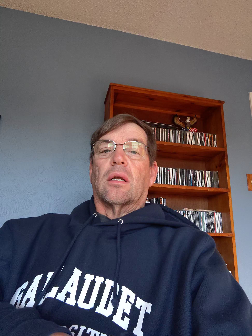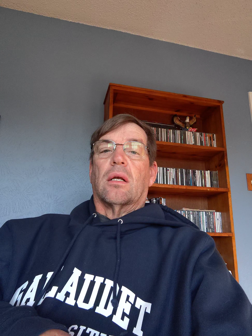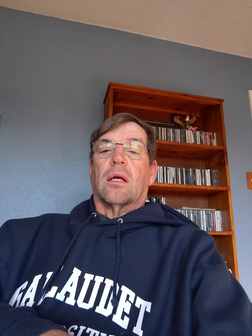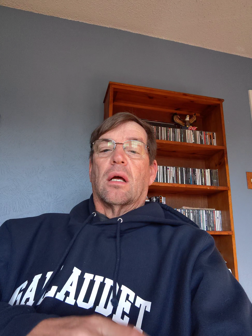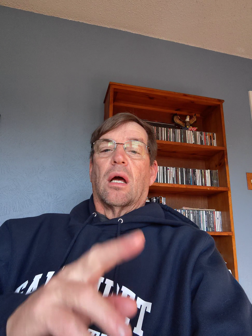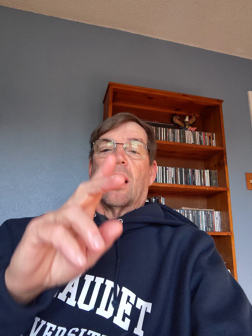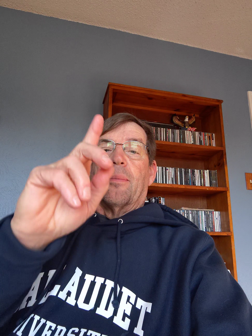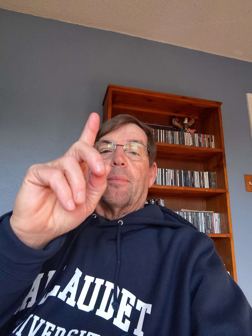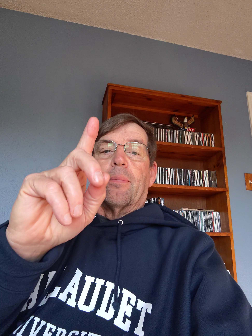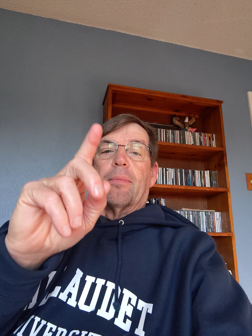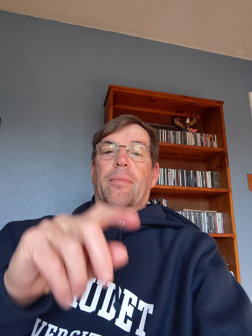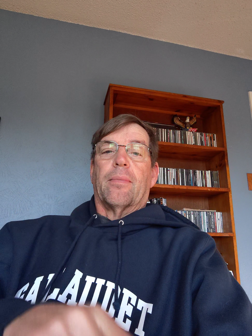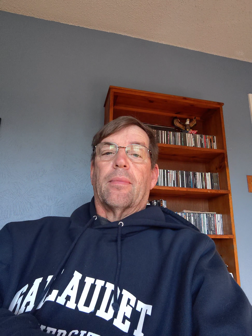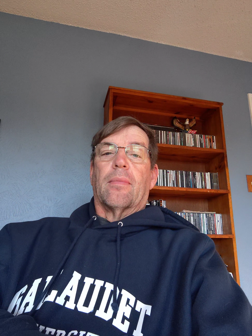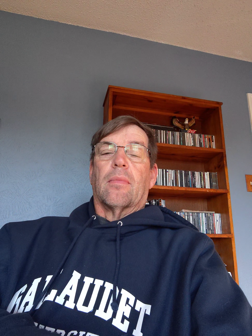up